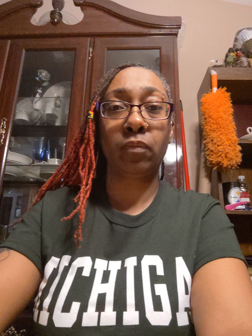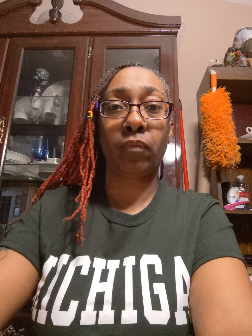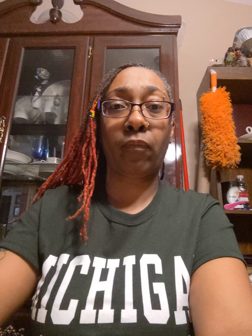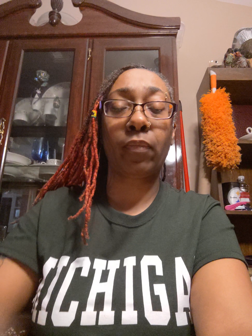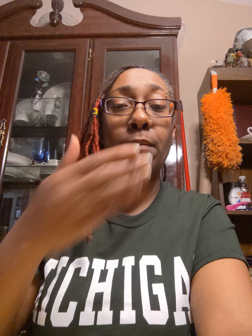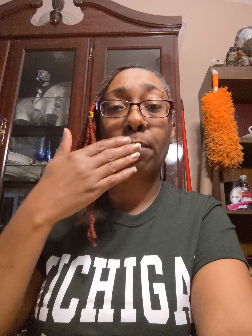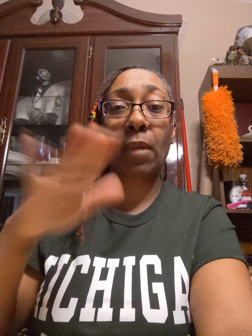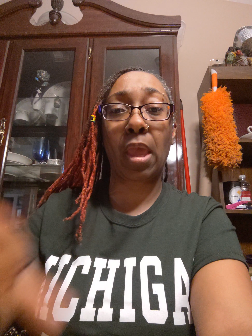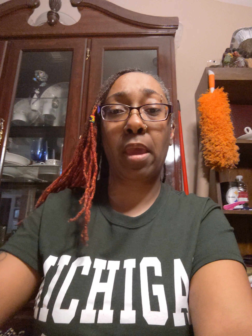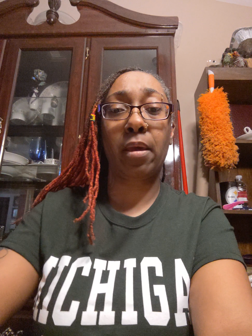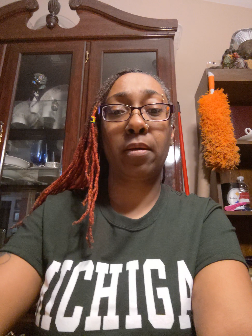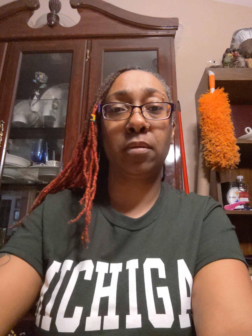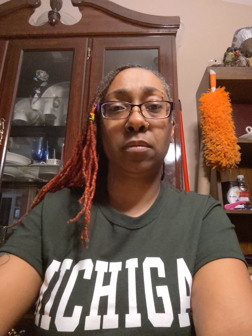bad